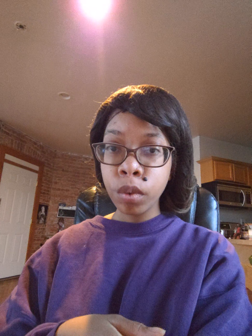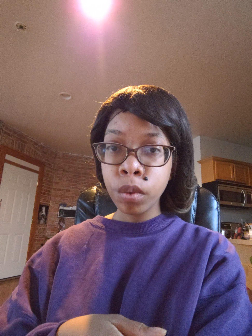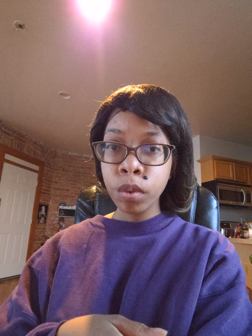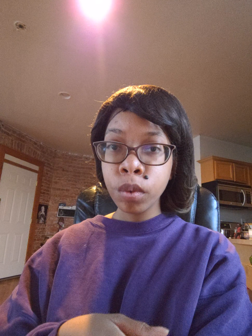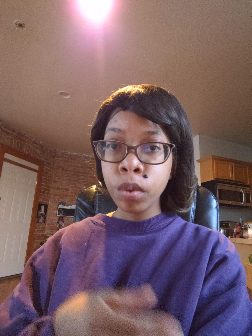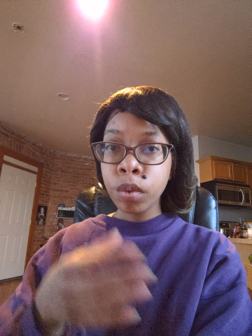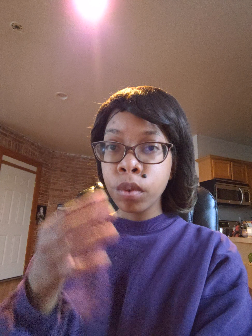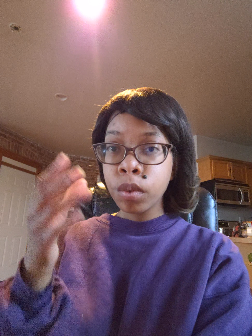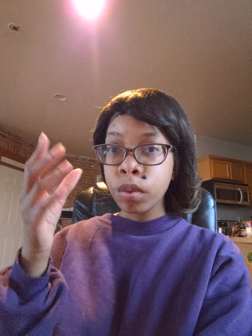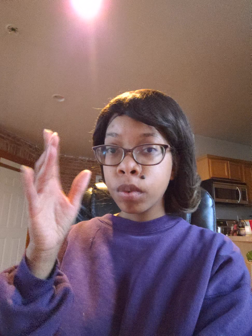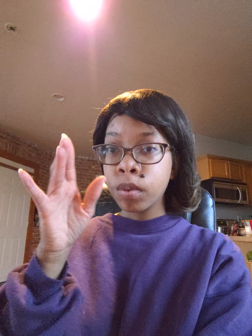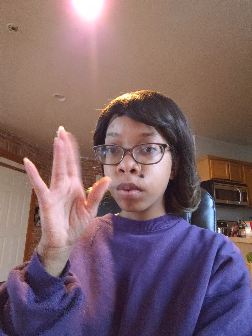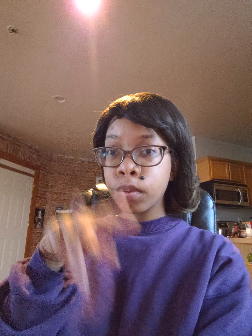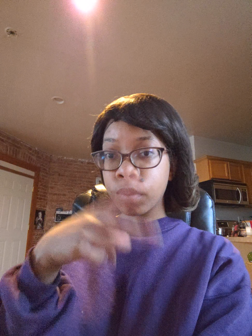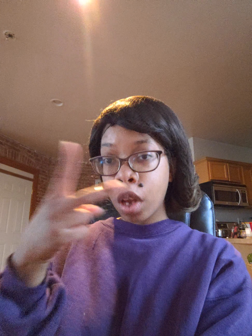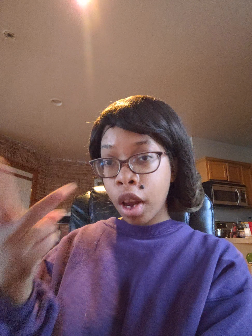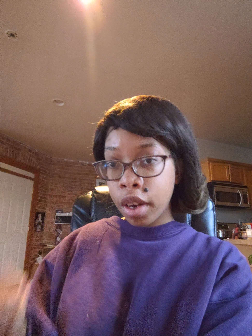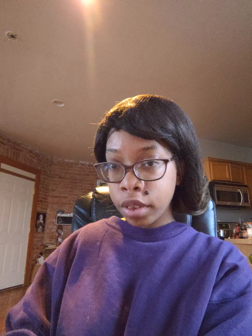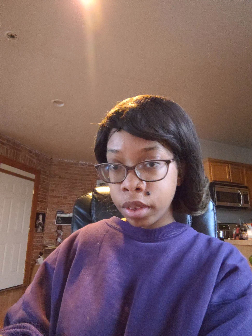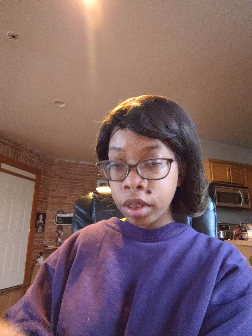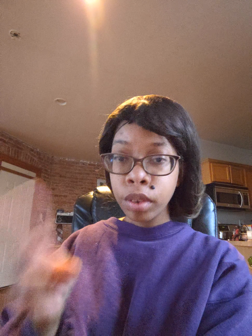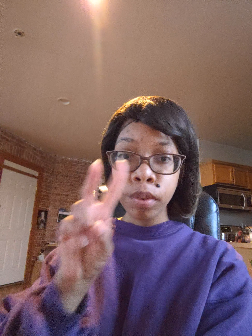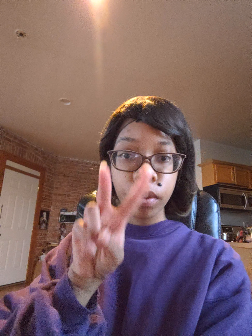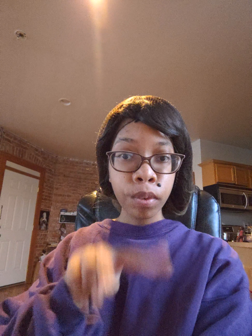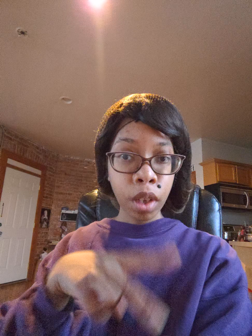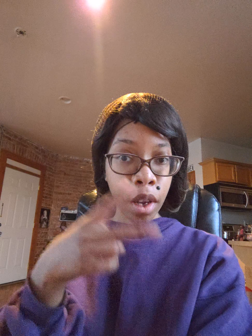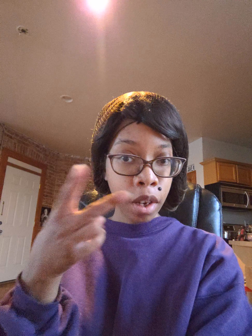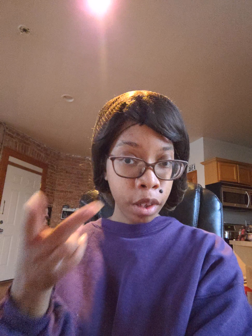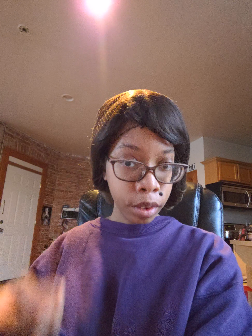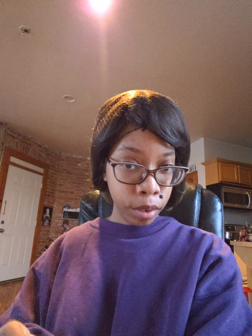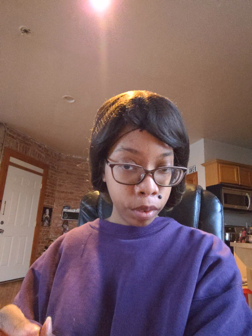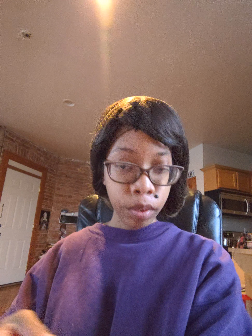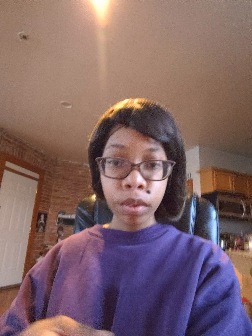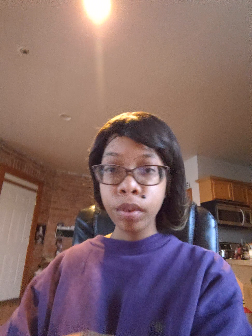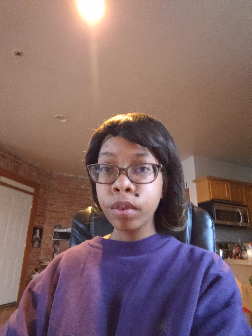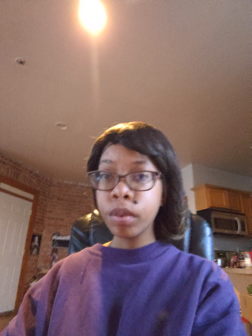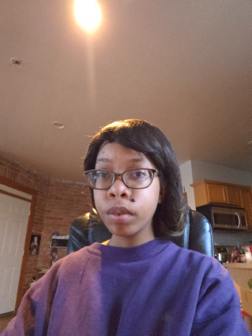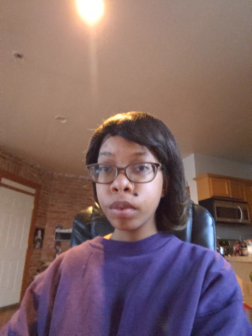fall